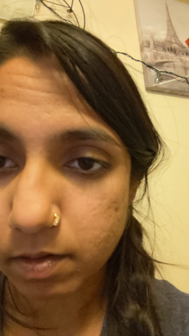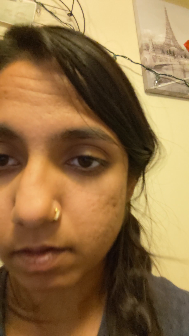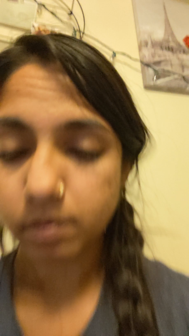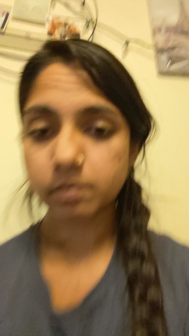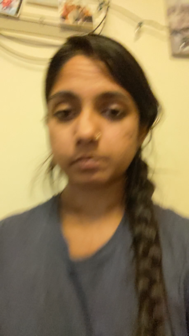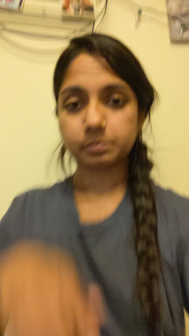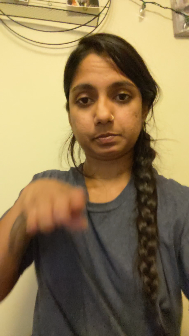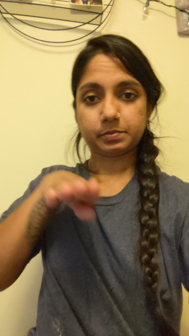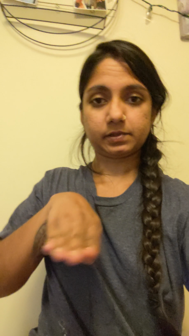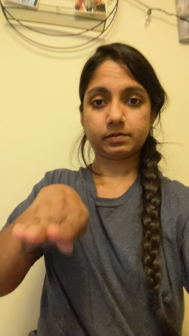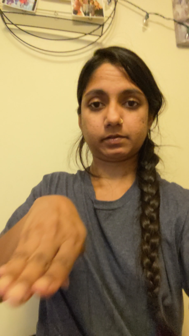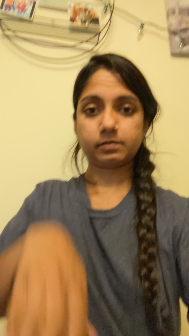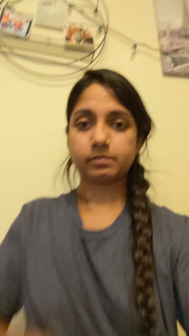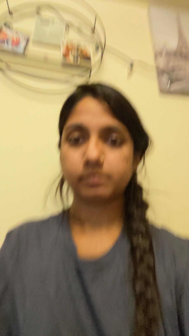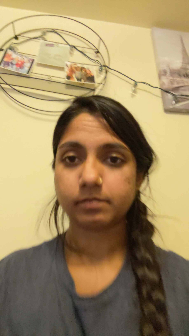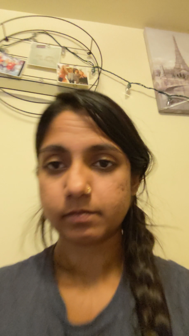penguin